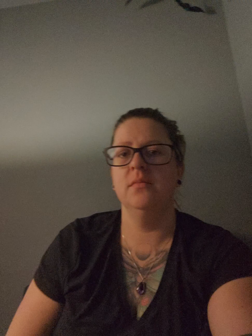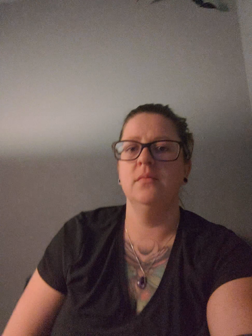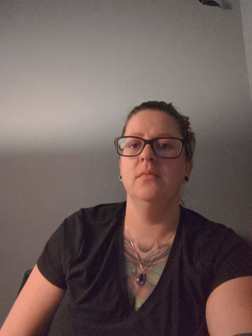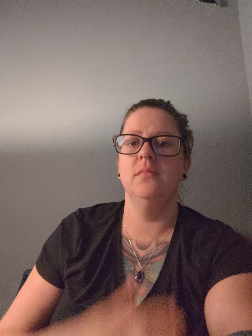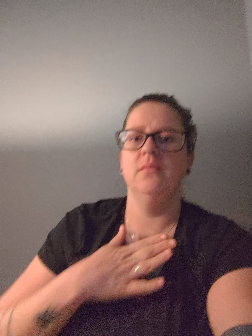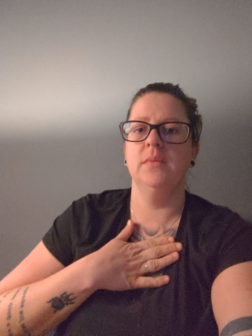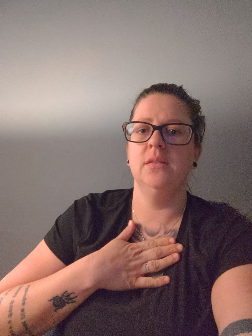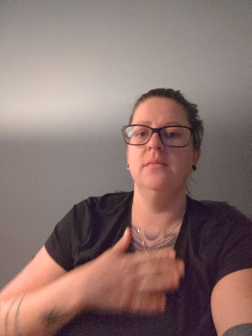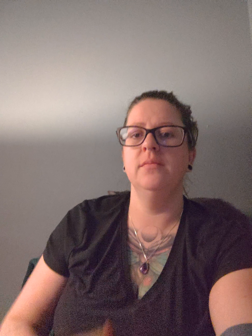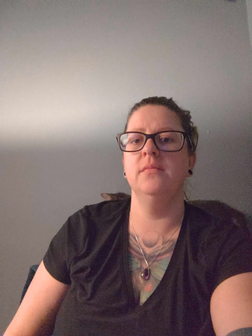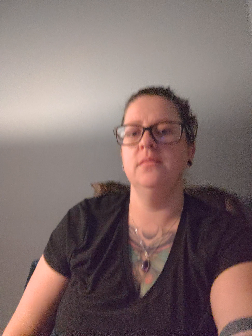my